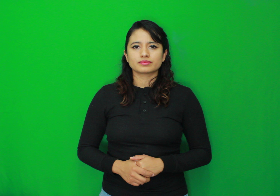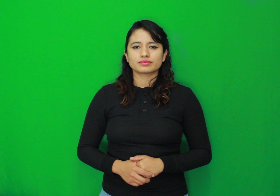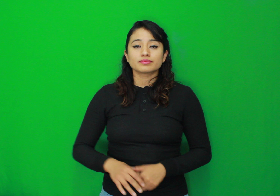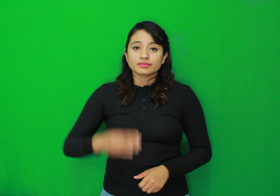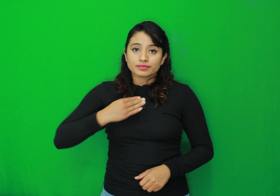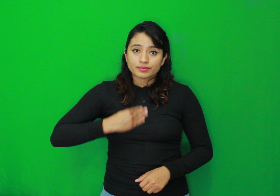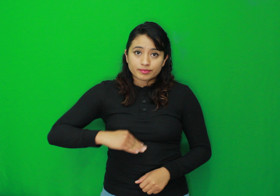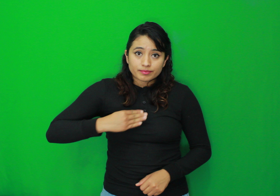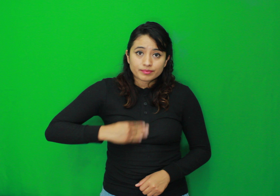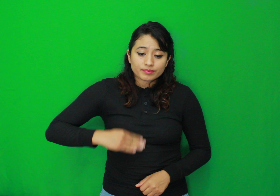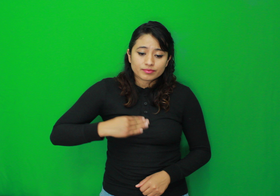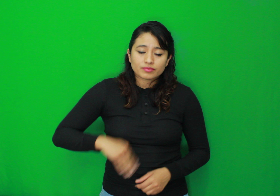baño